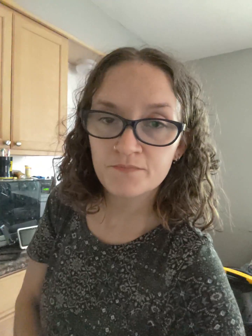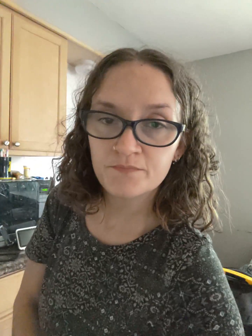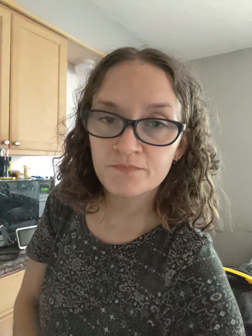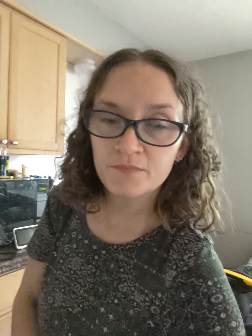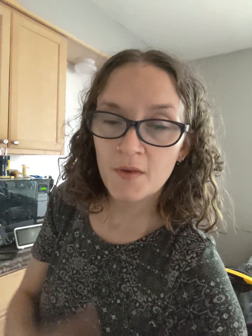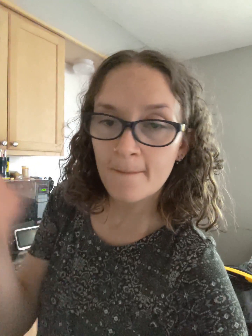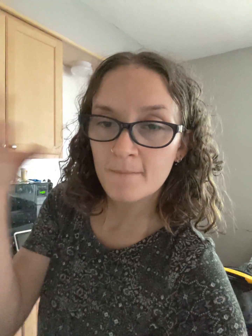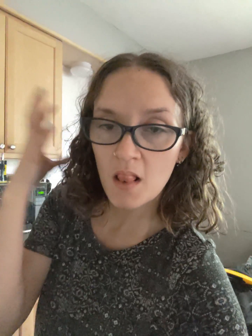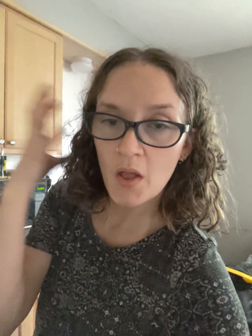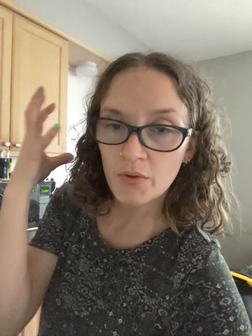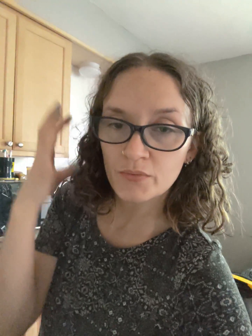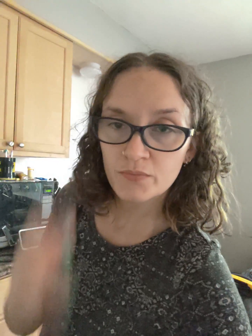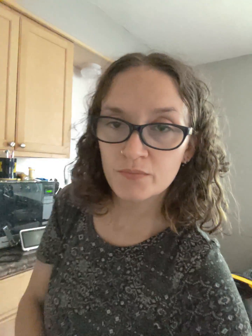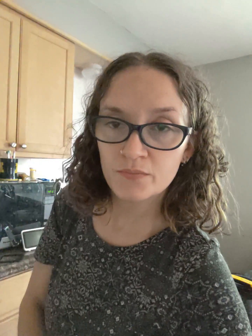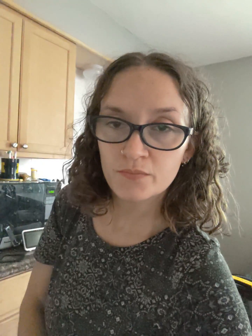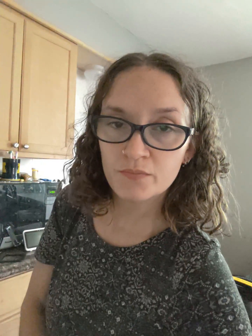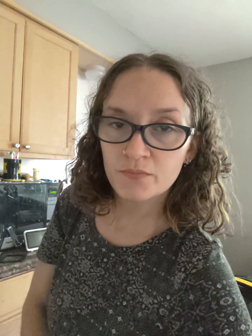pillow